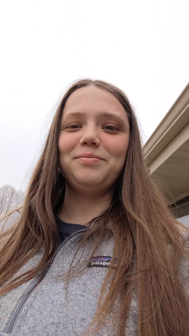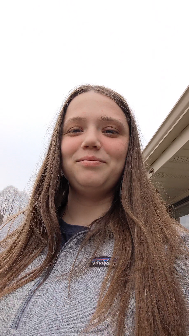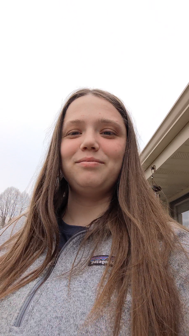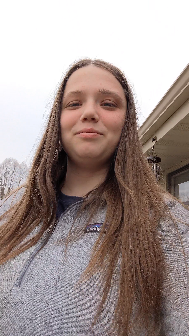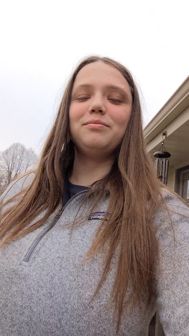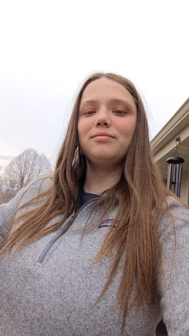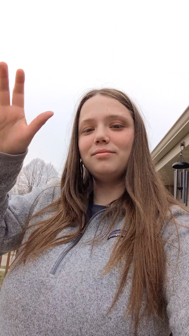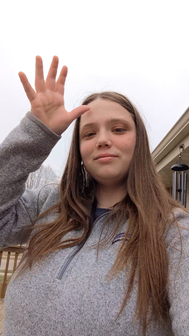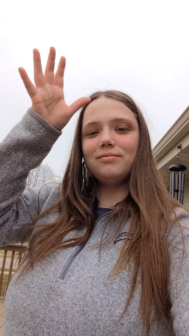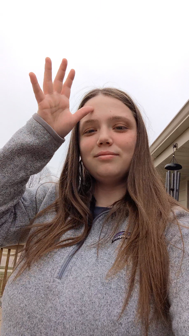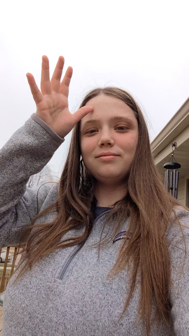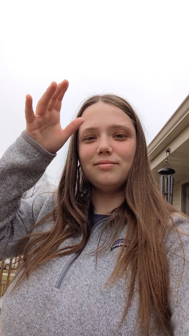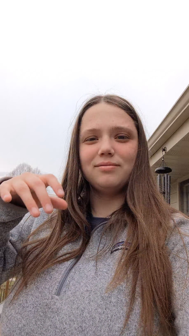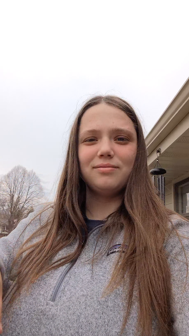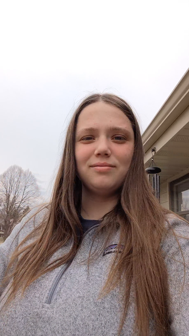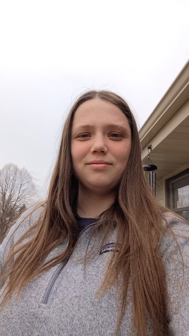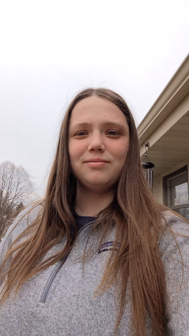daddy